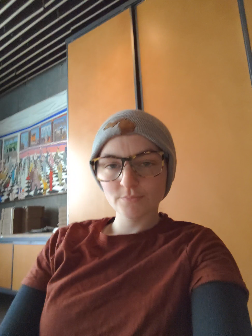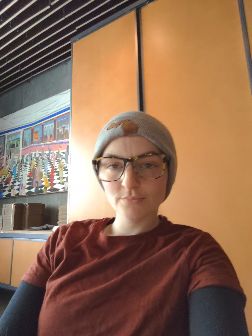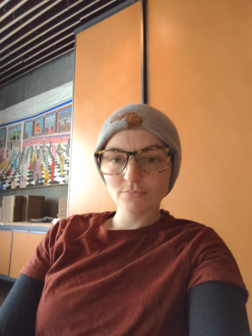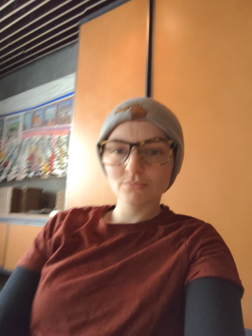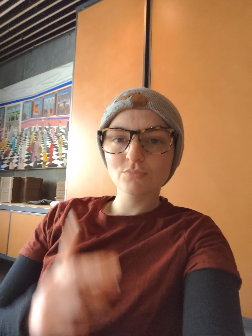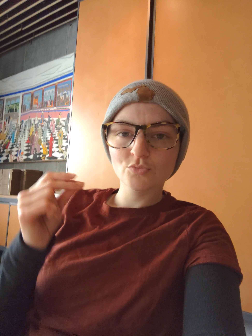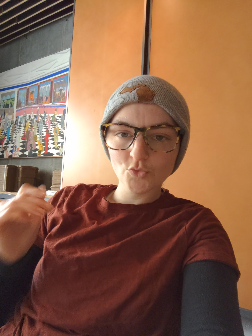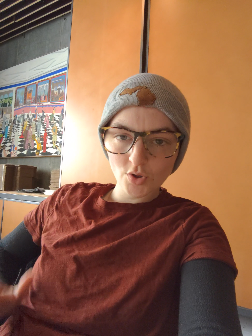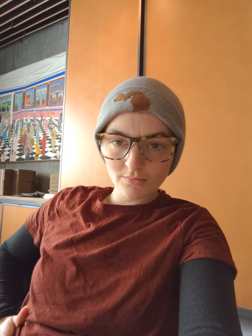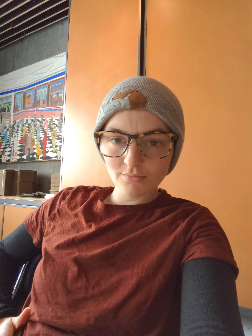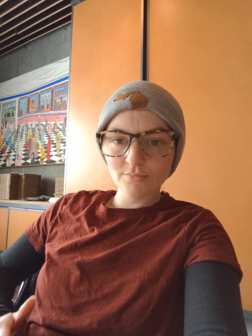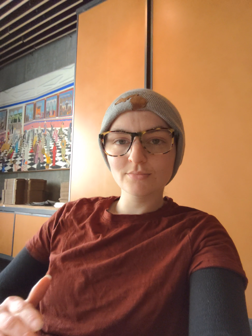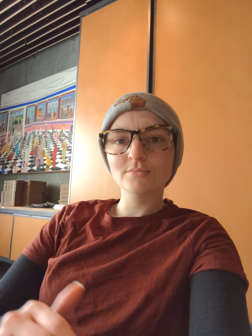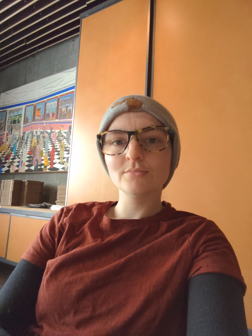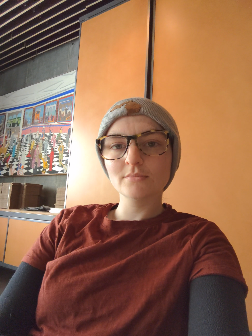dog